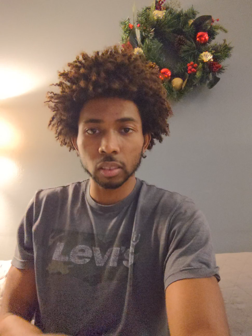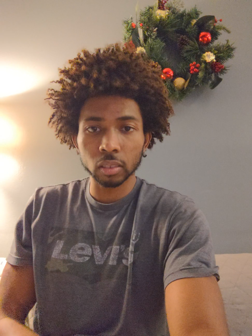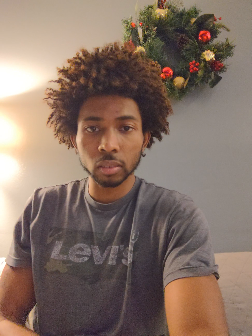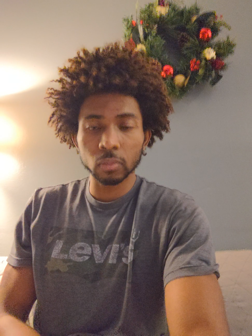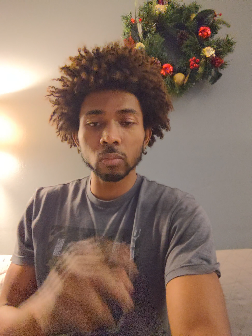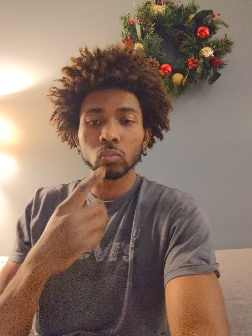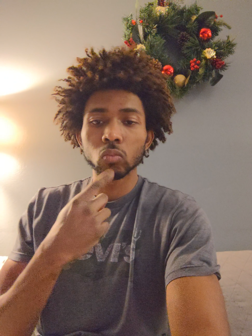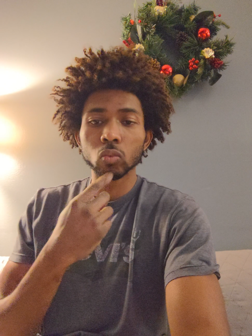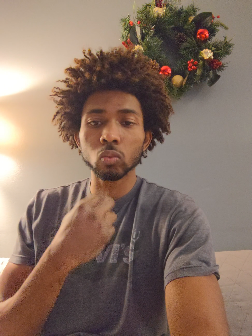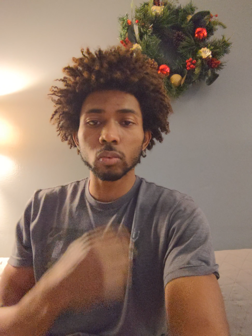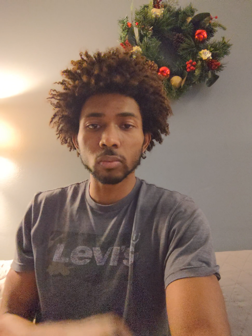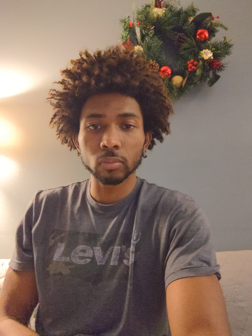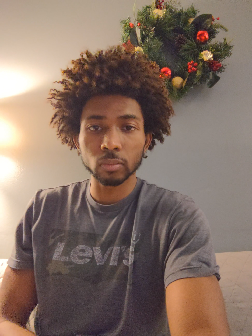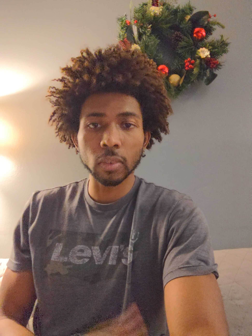red